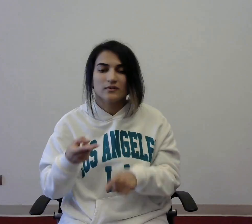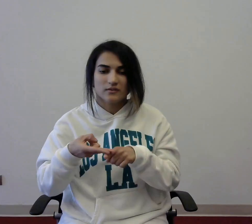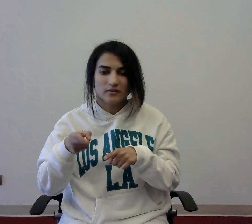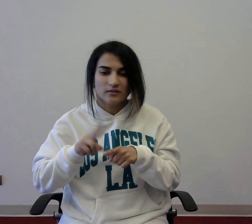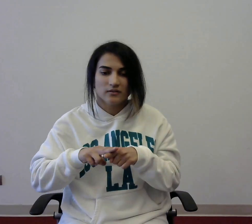bu